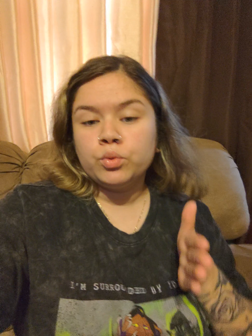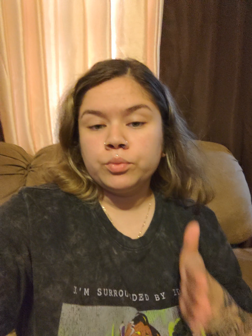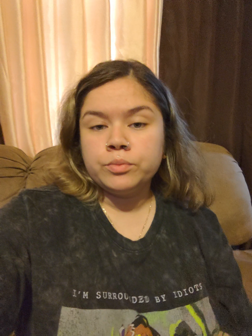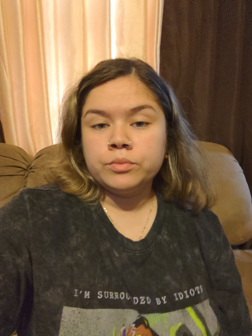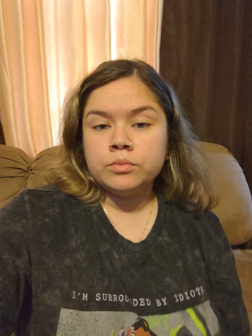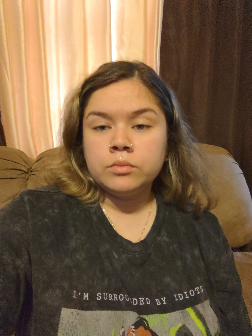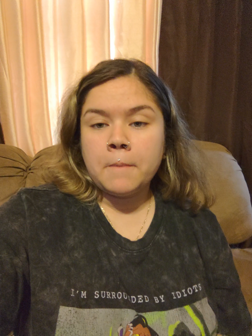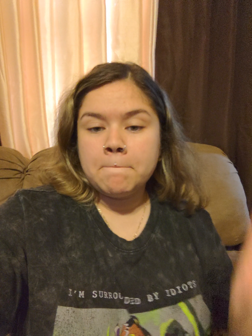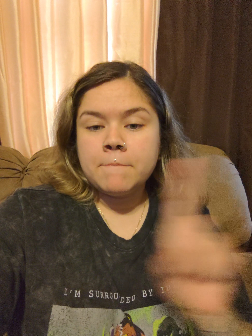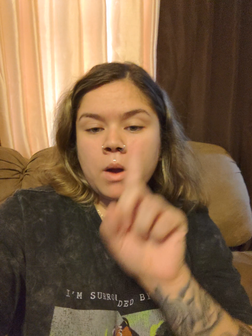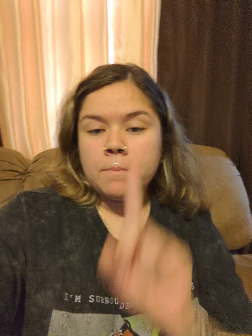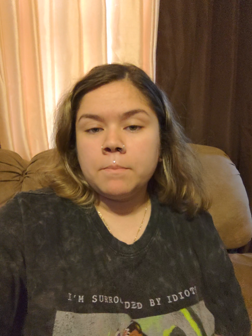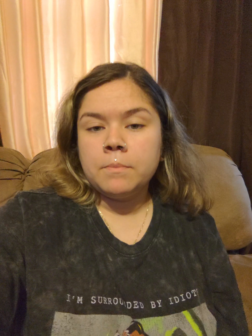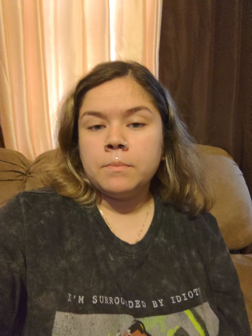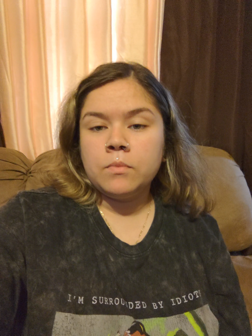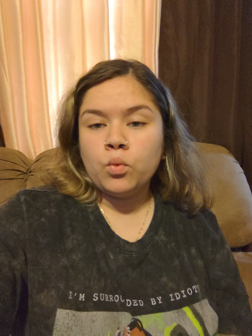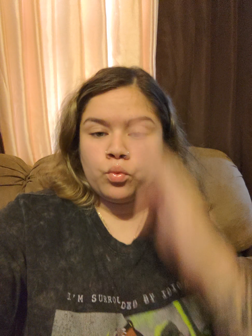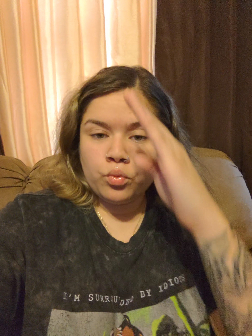bump